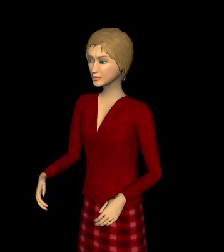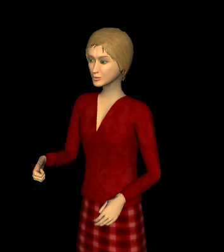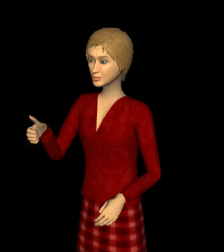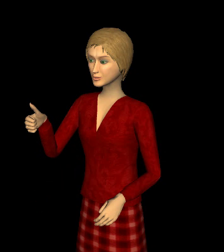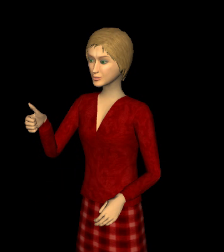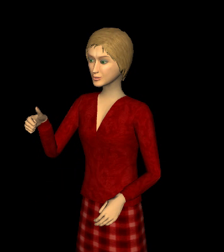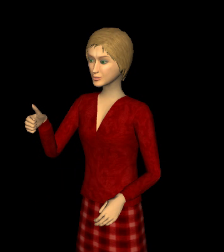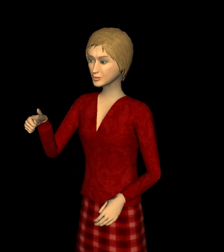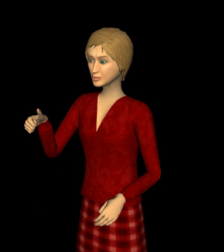أول